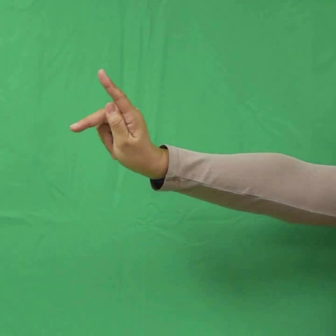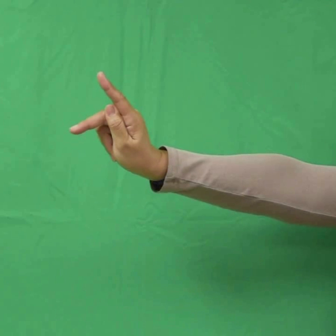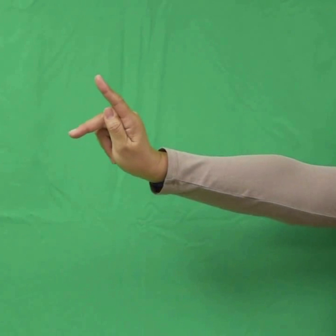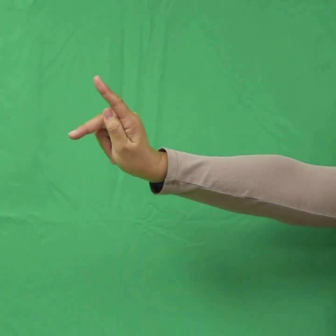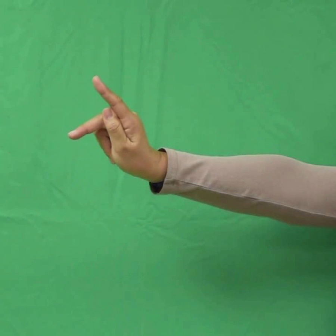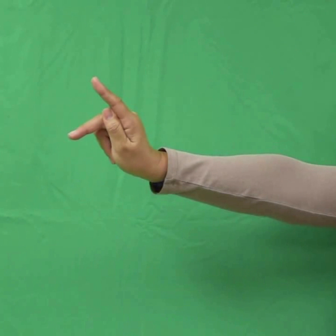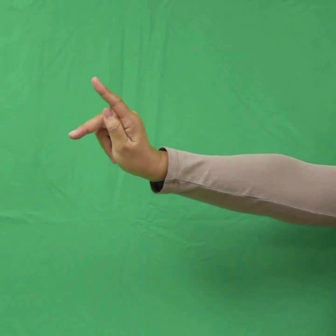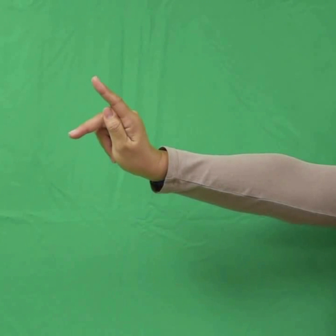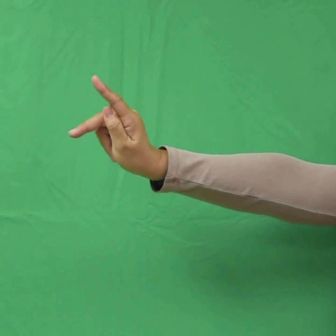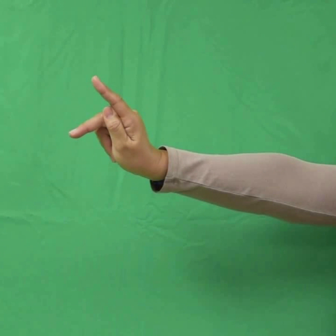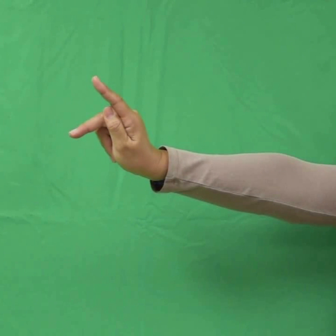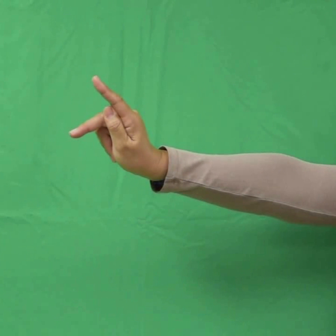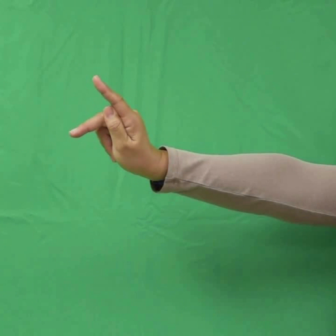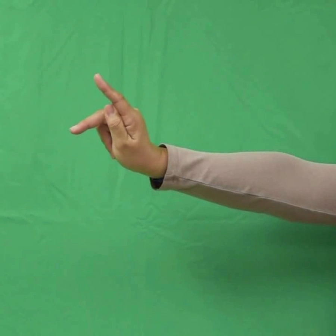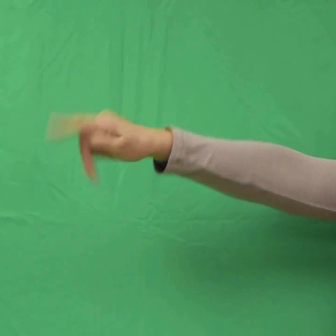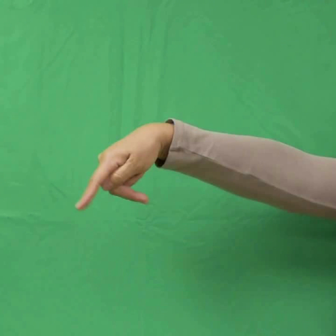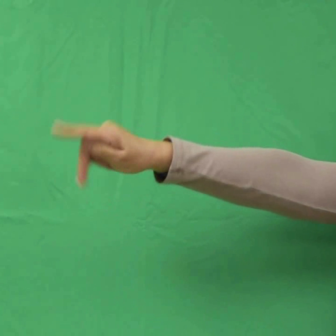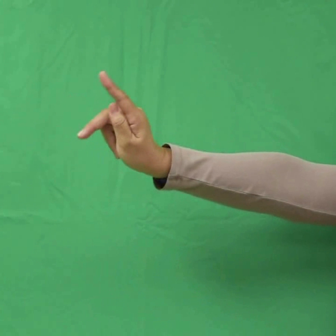K